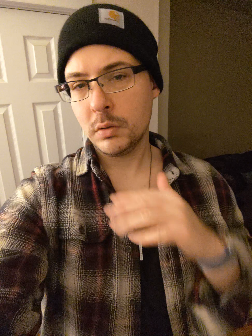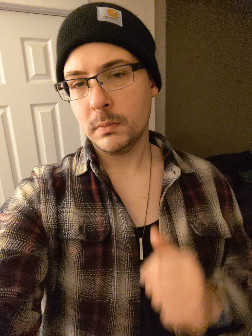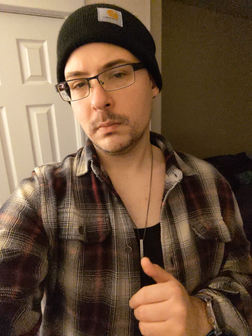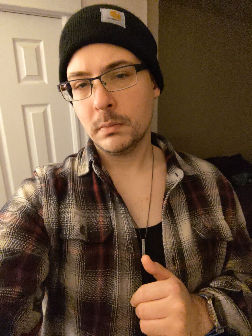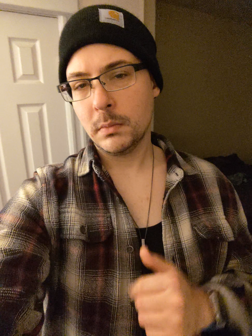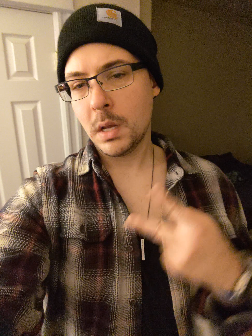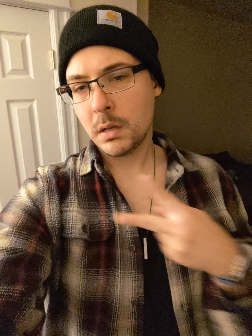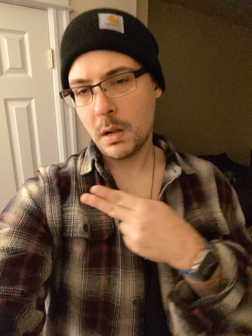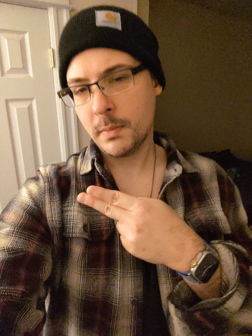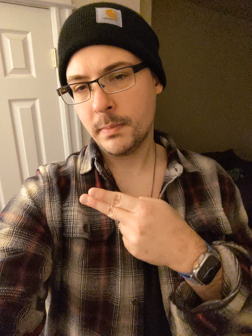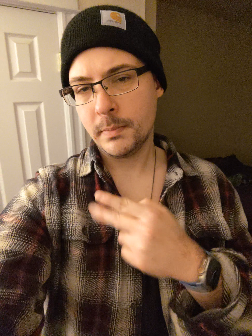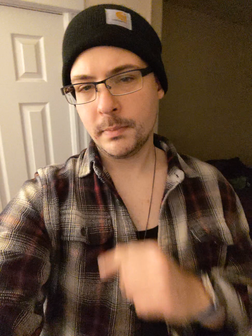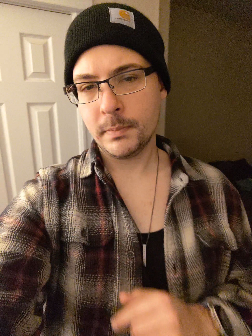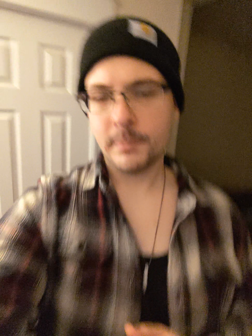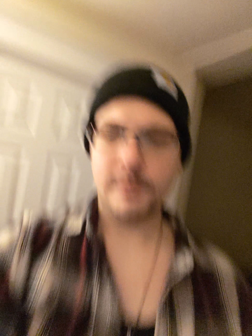cut